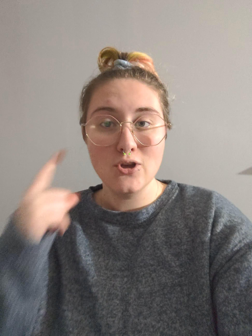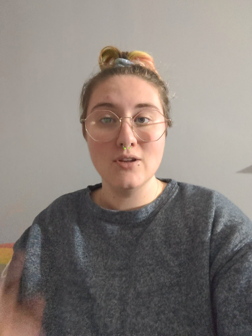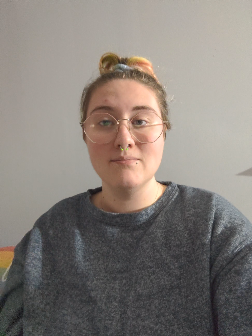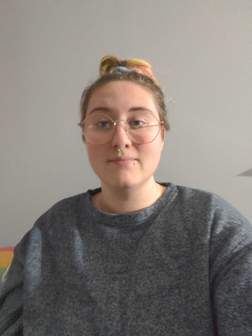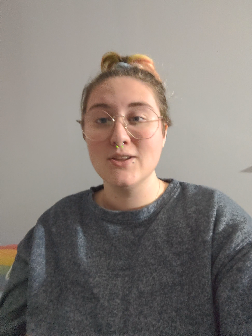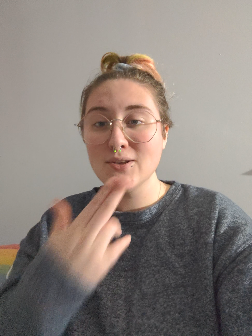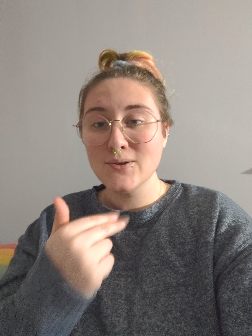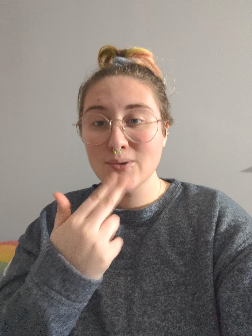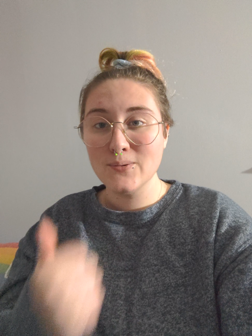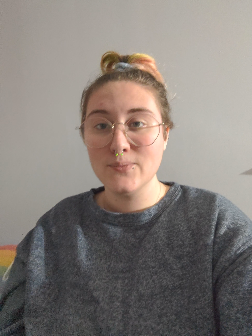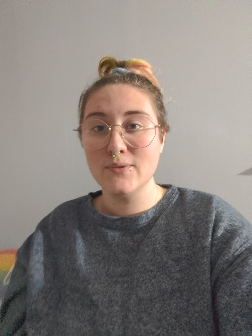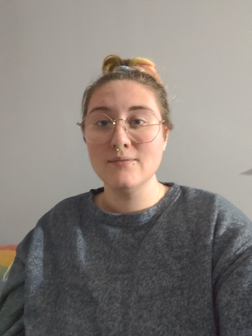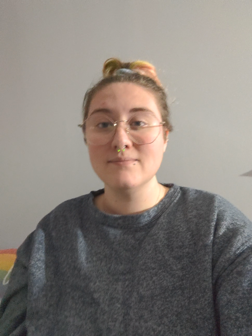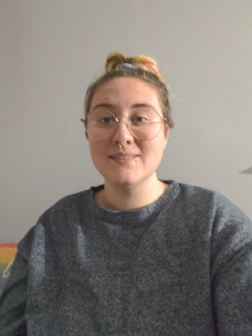cute